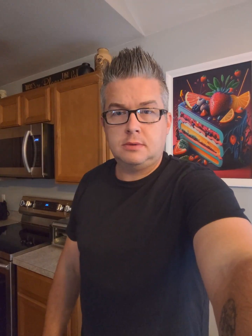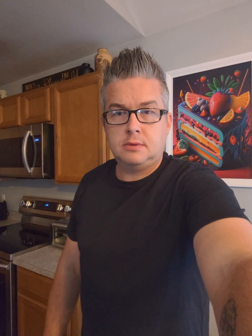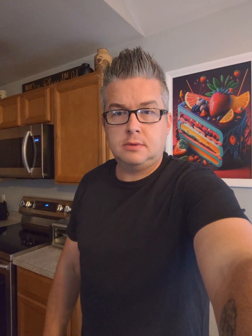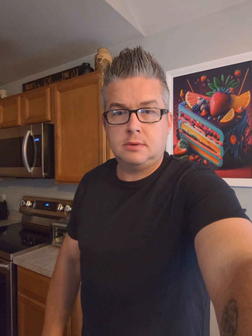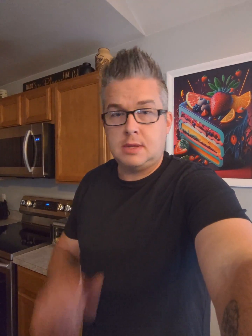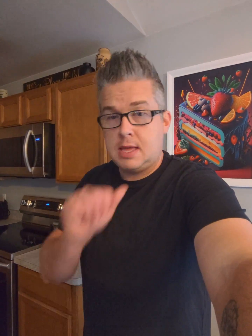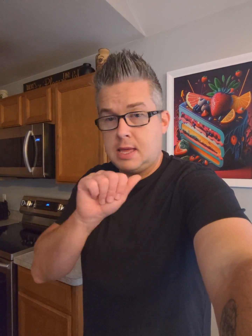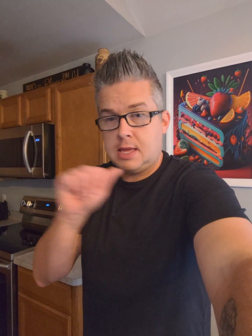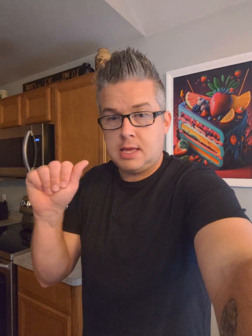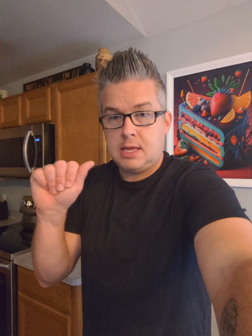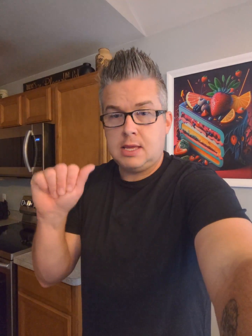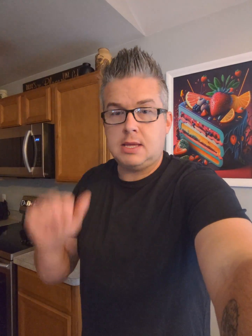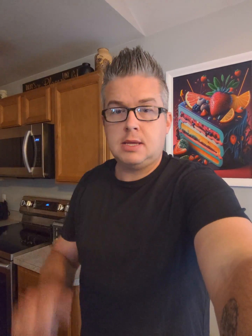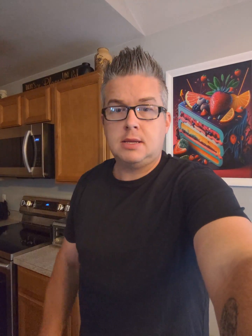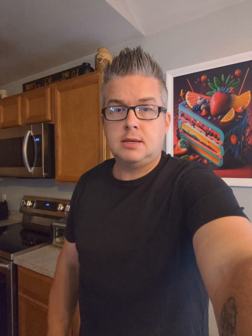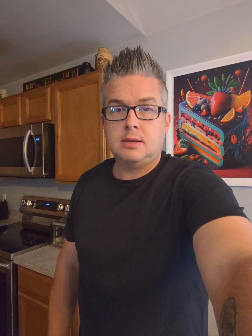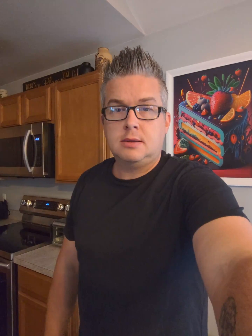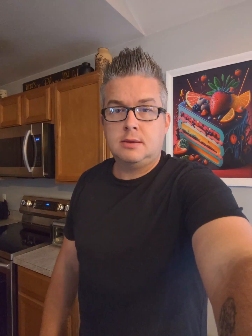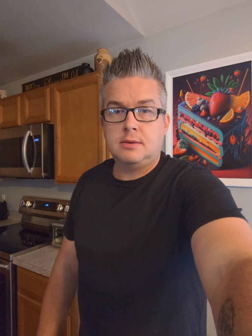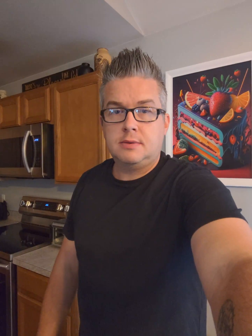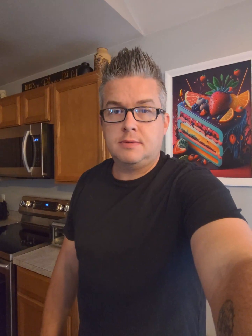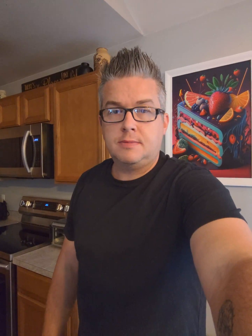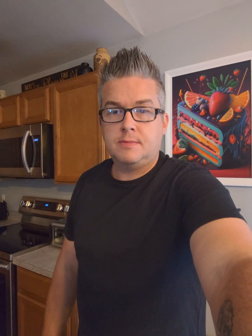a